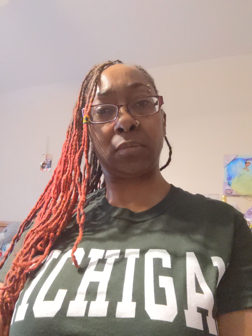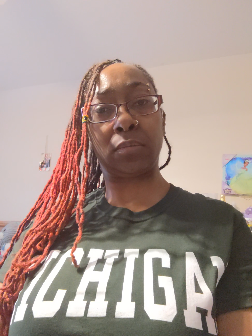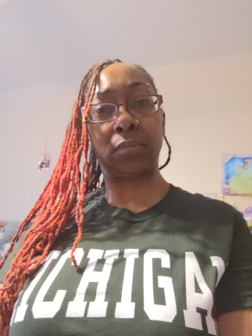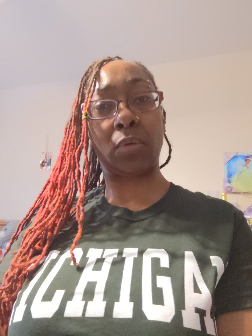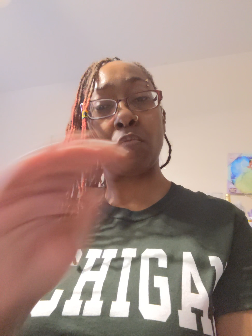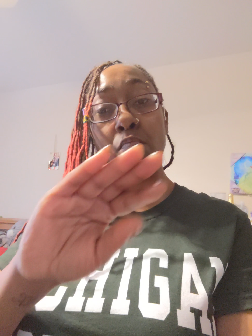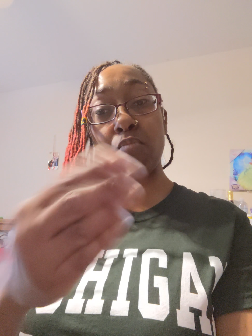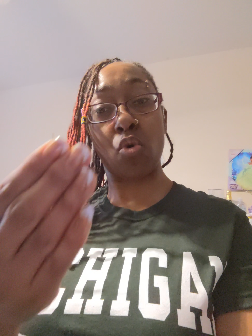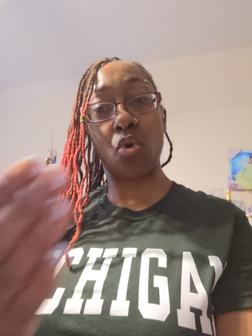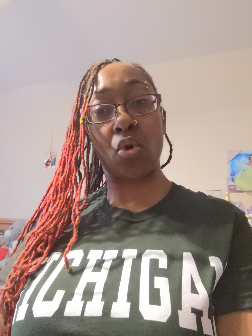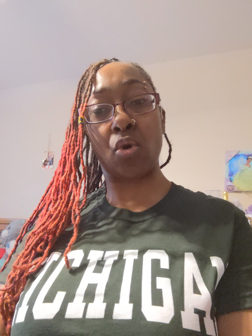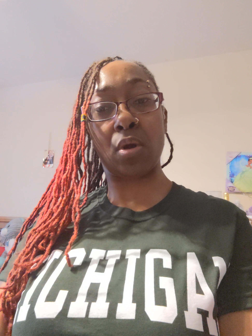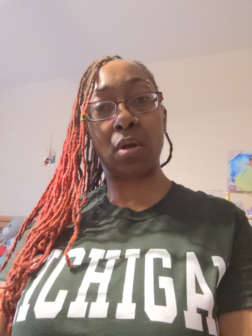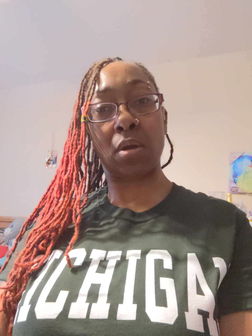book